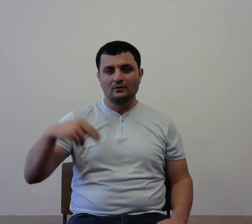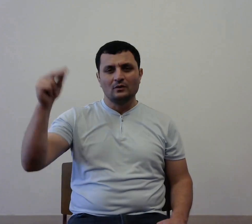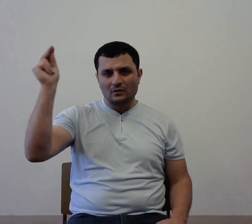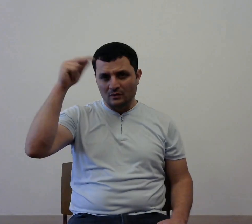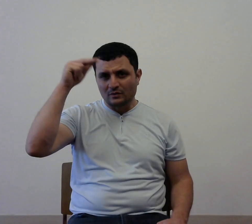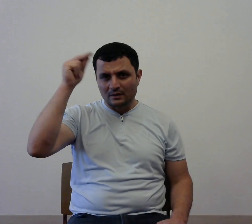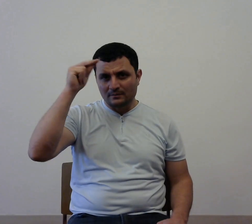öyrənmək